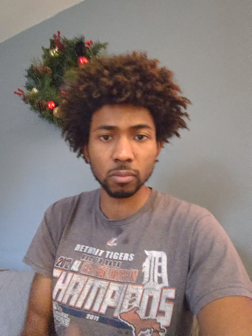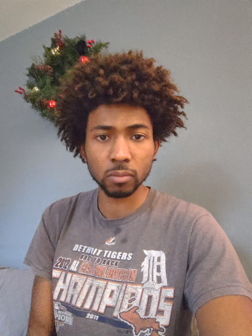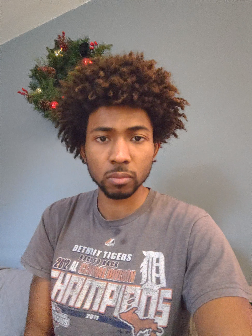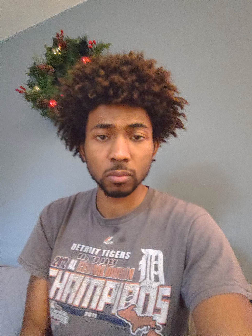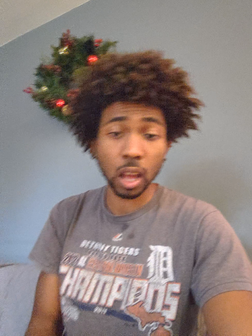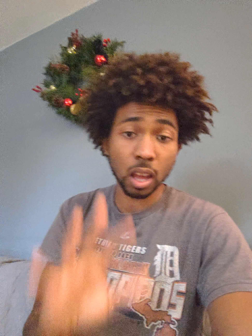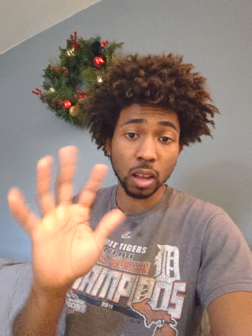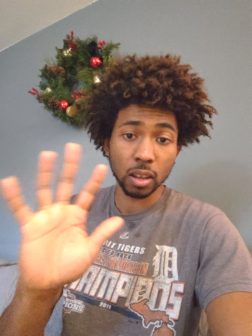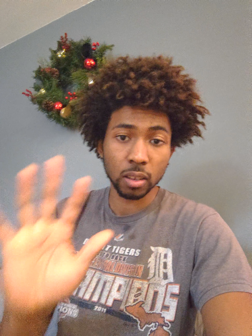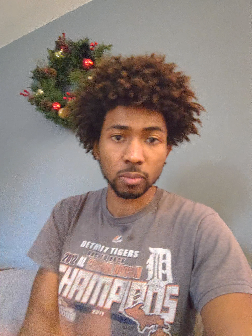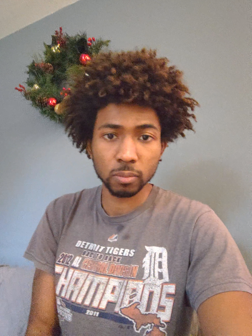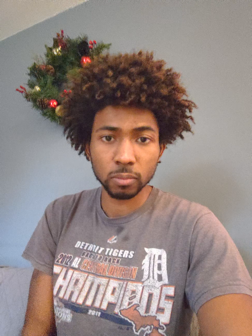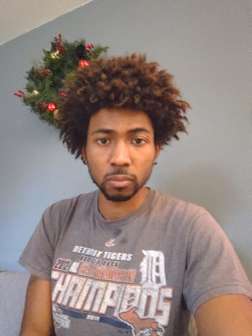hello